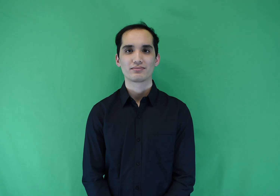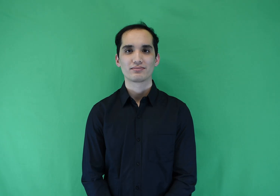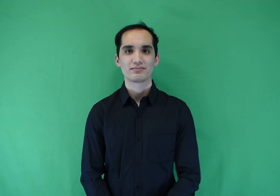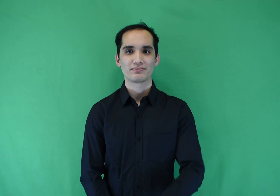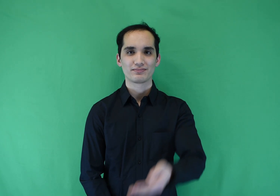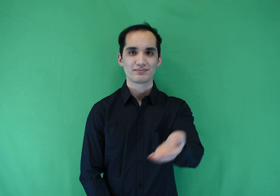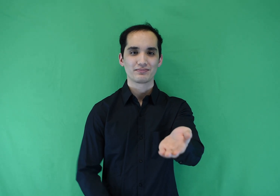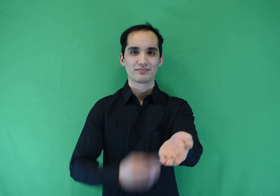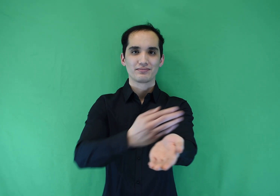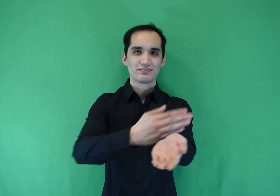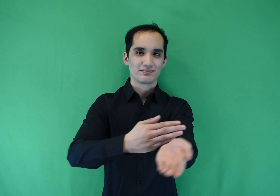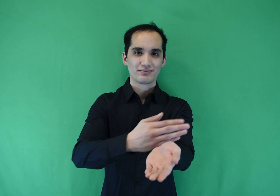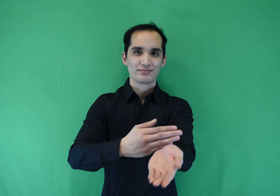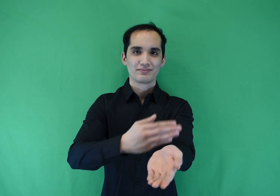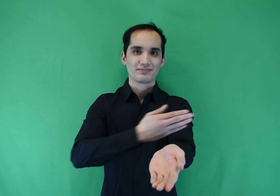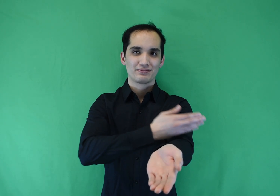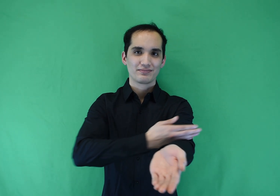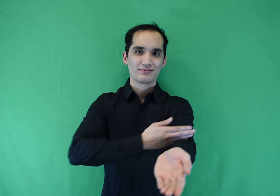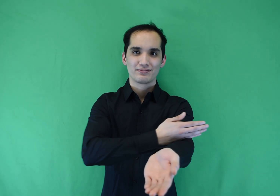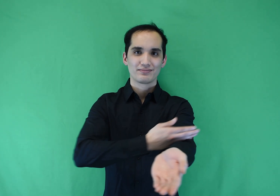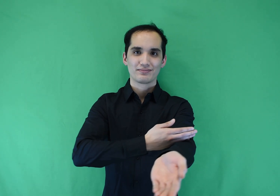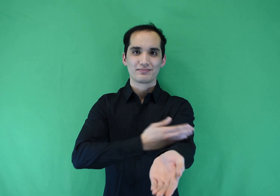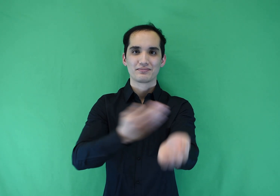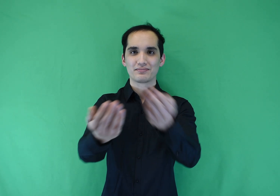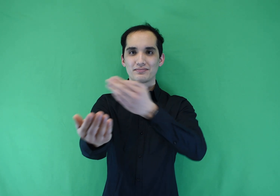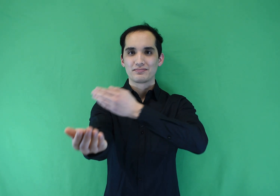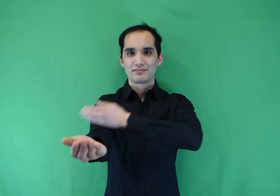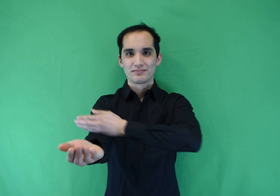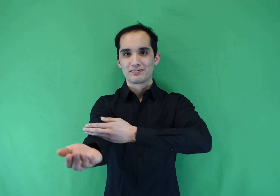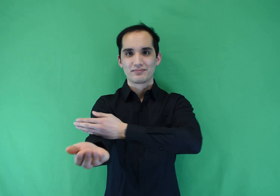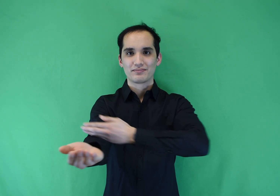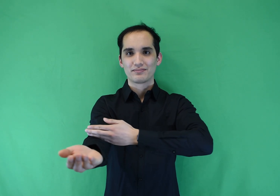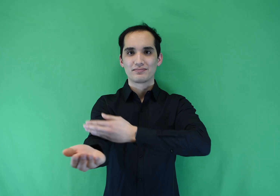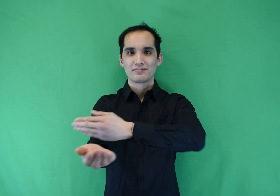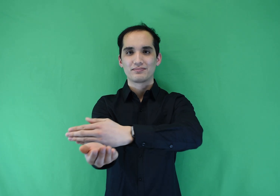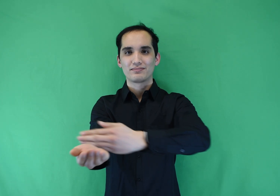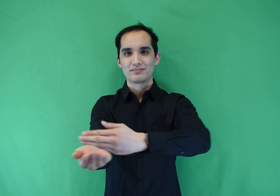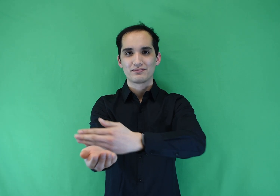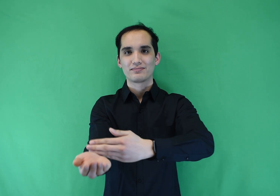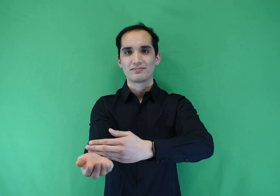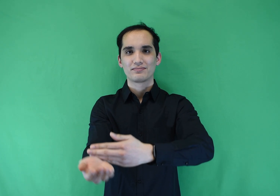cuerpo cortado